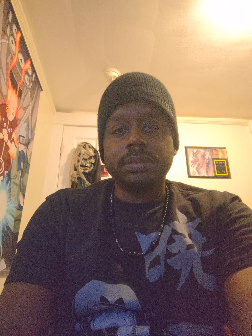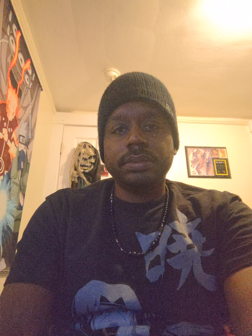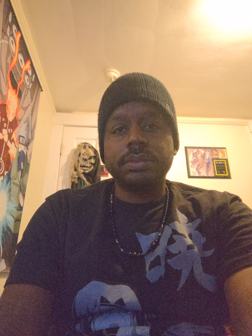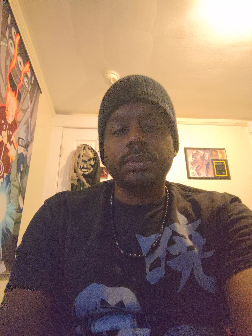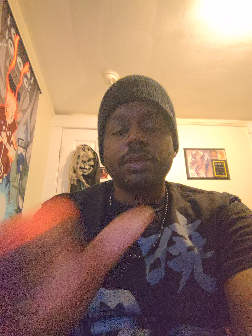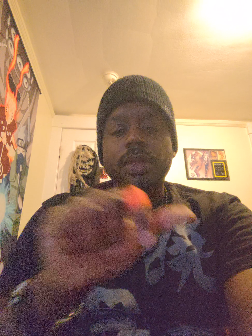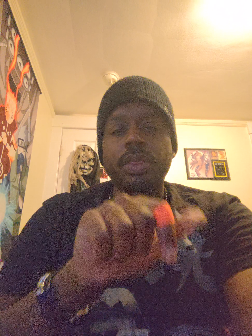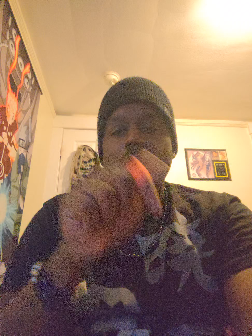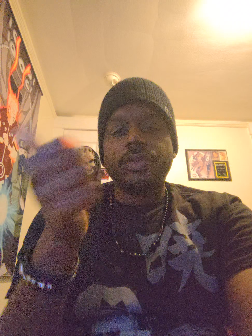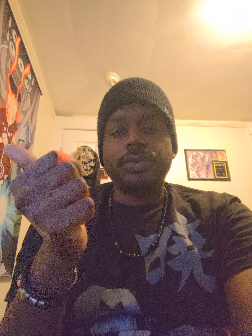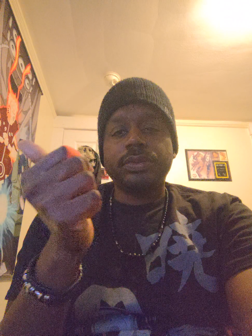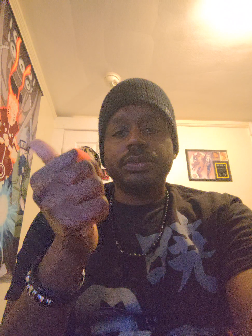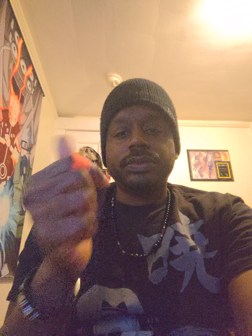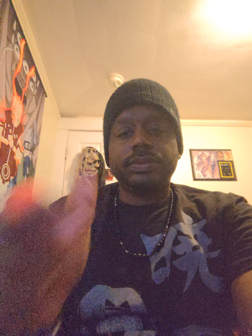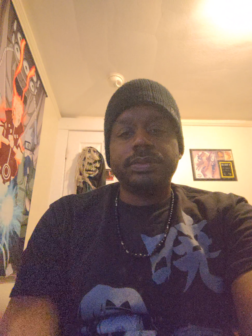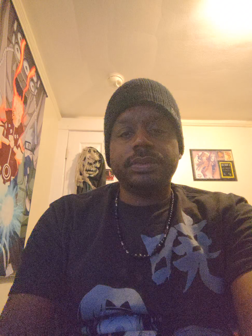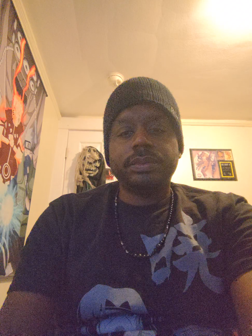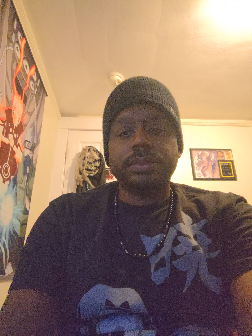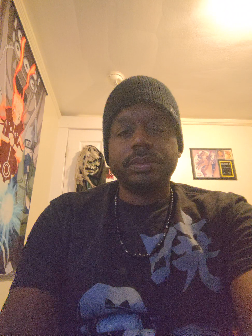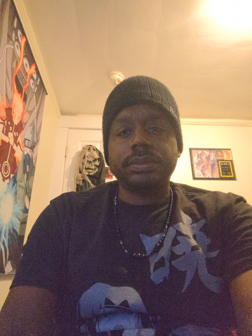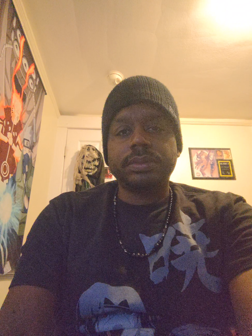another